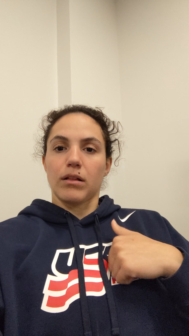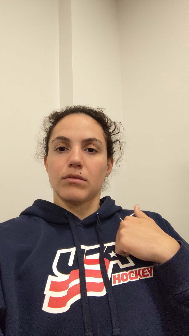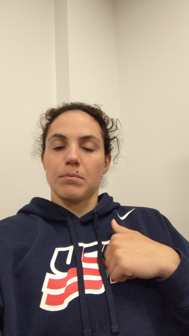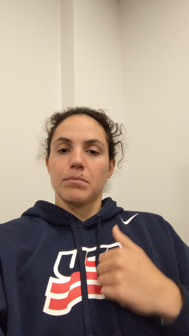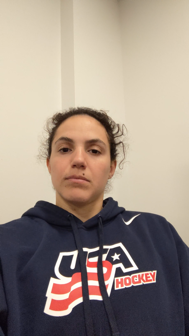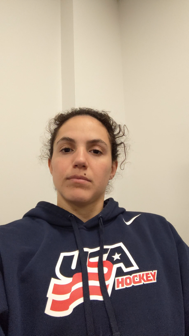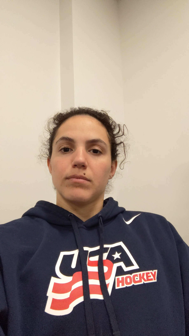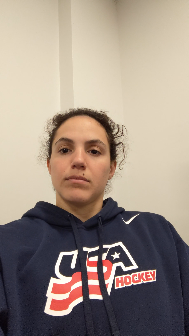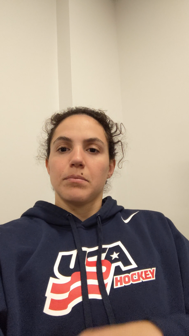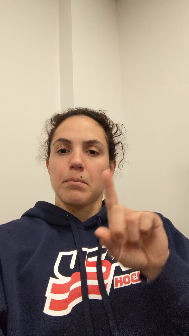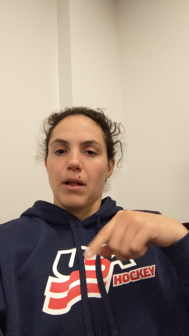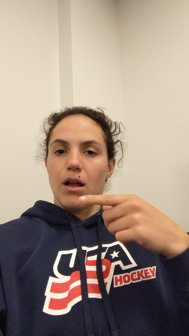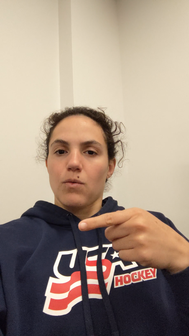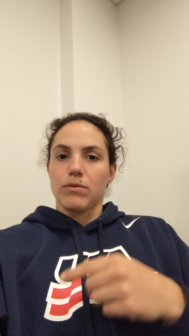about